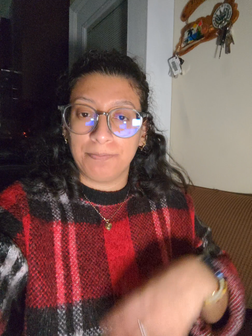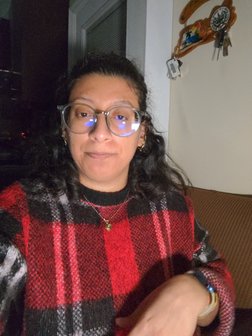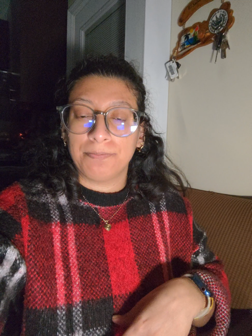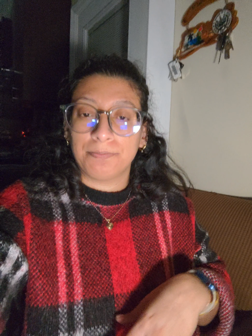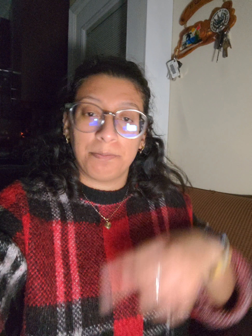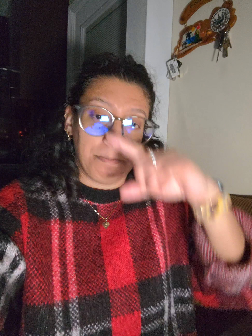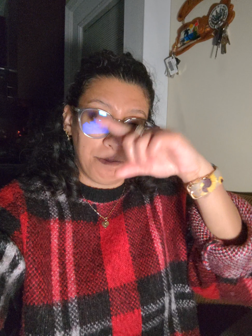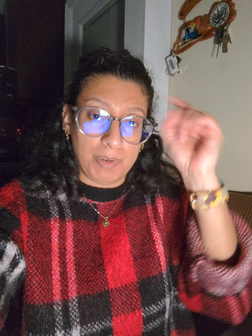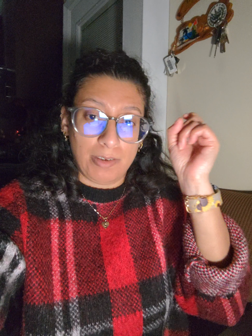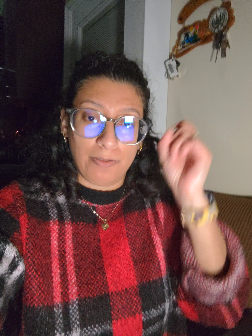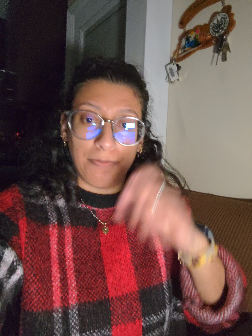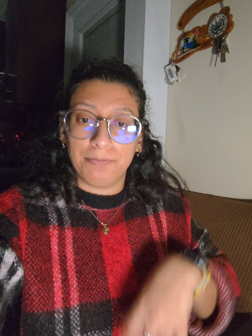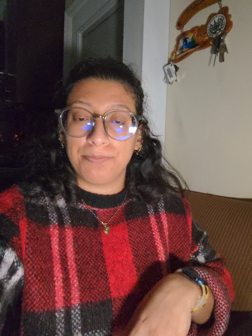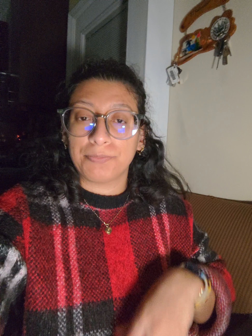because